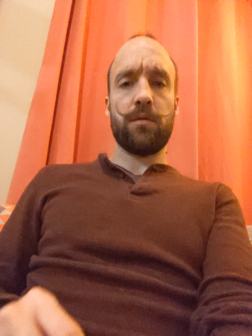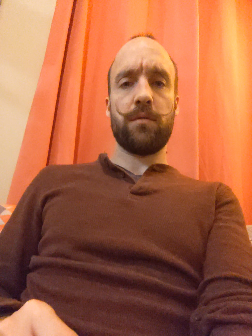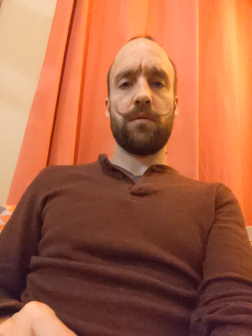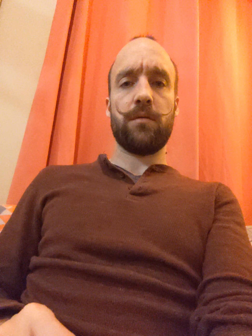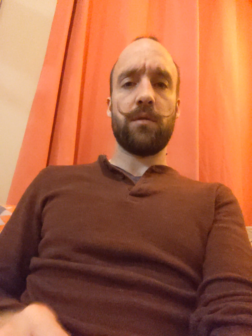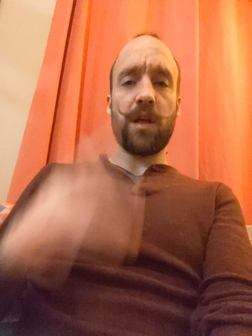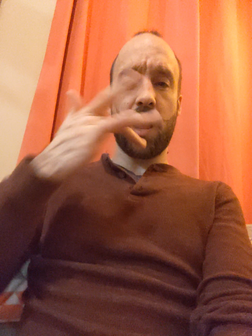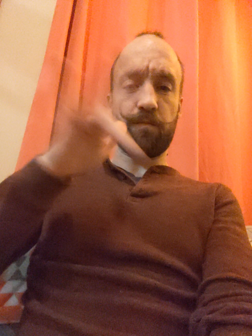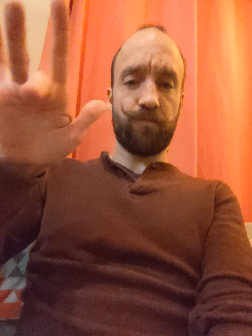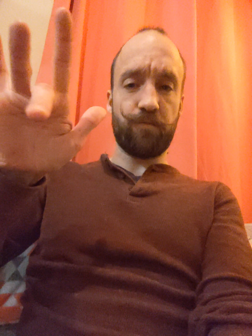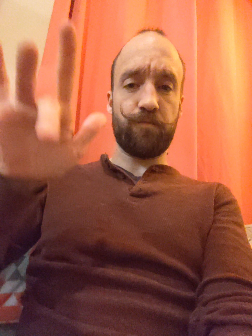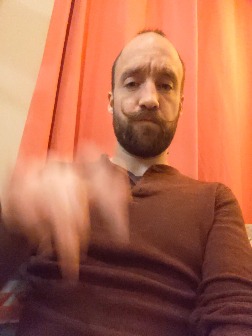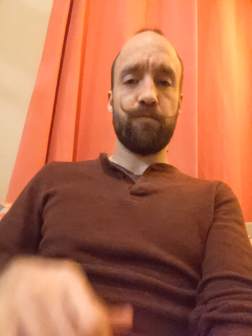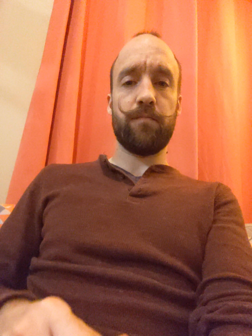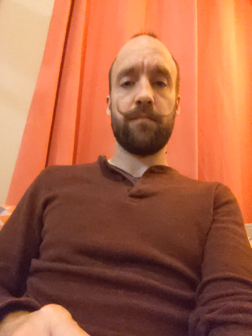empty